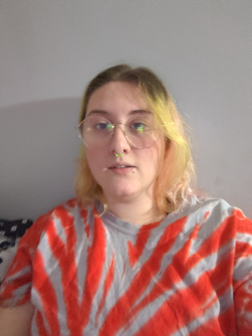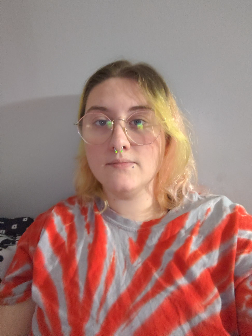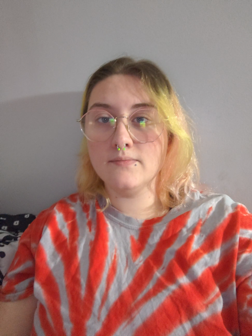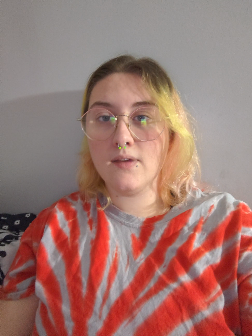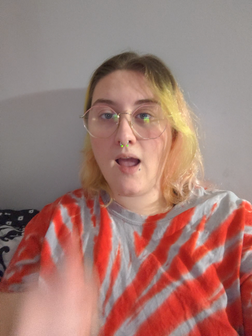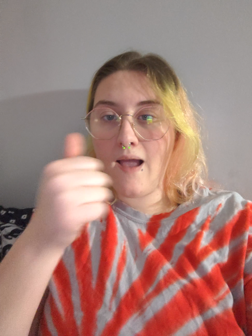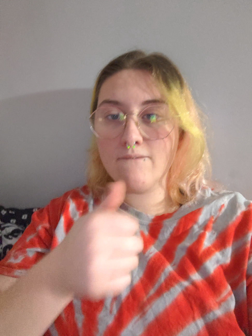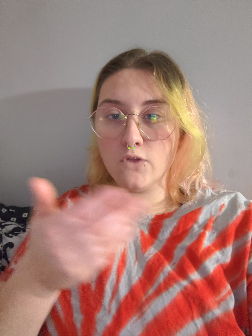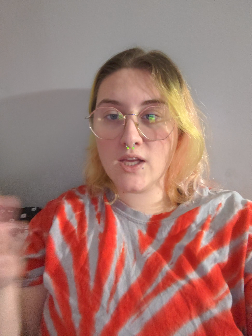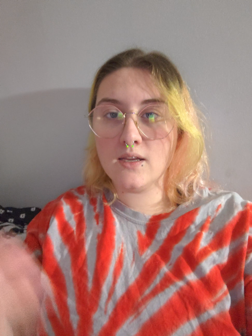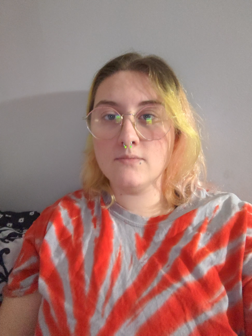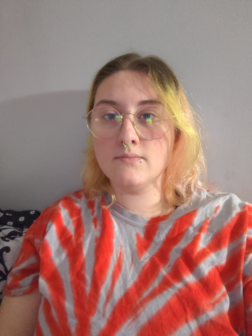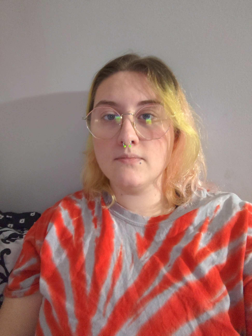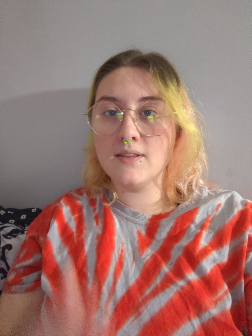every